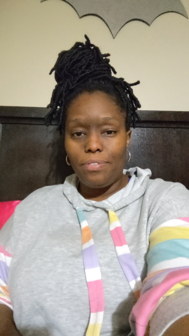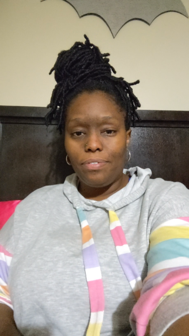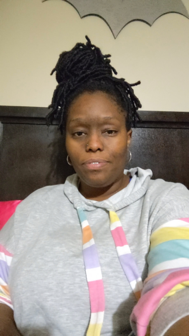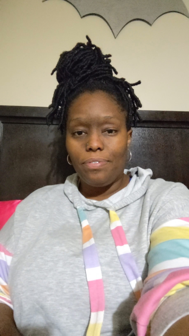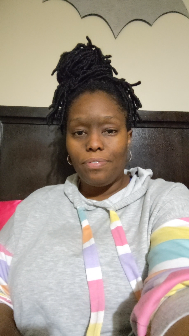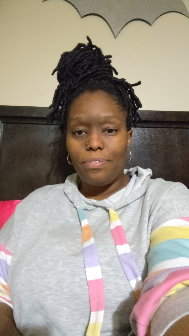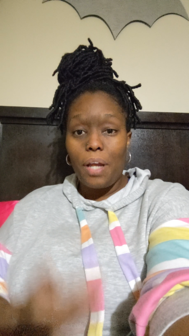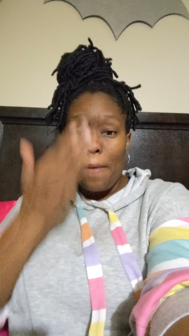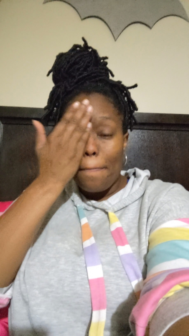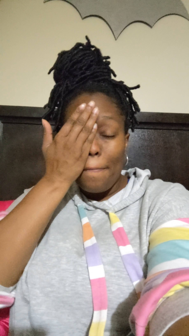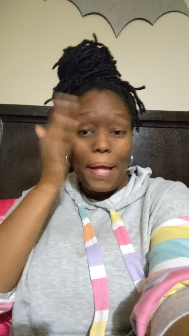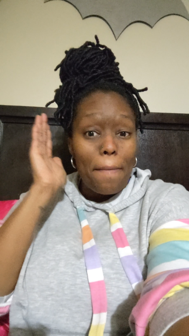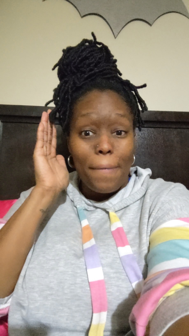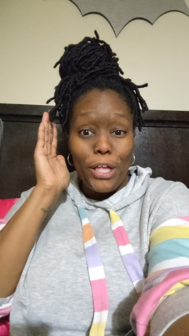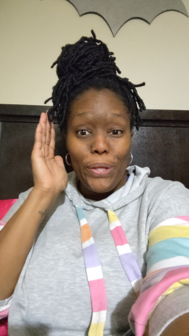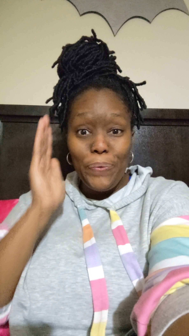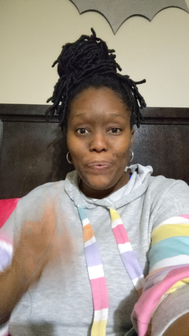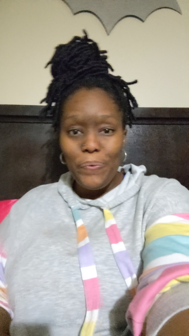peekaboo